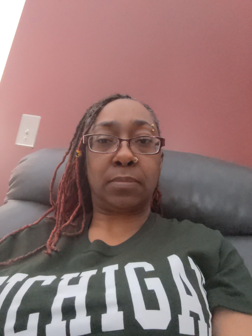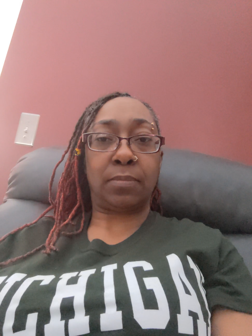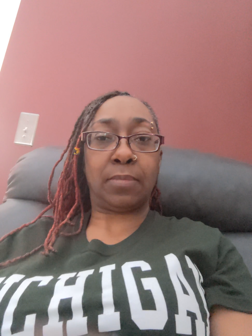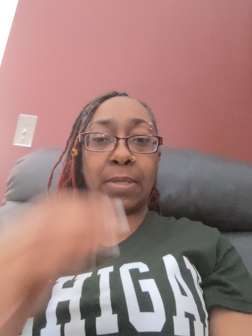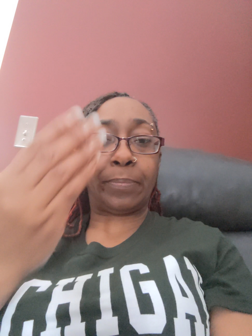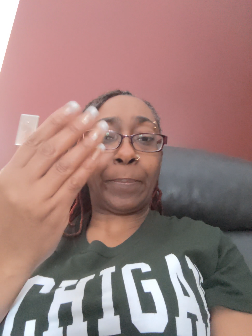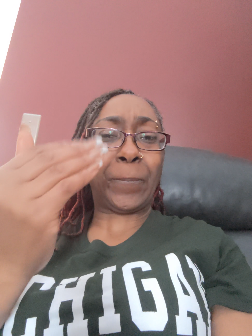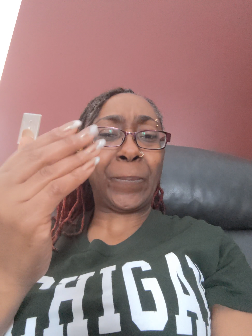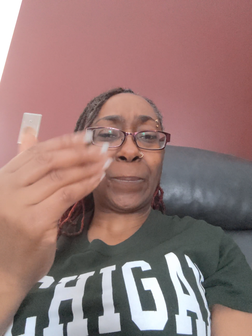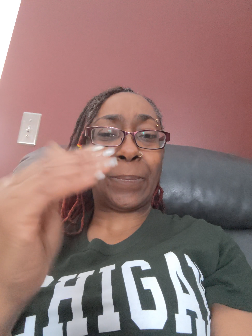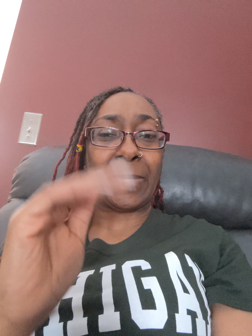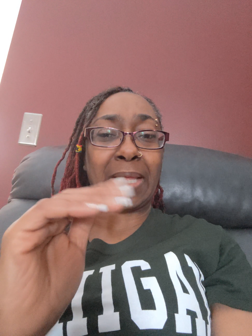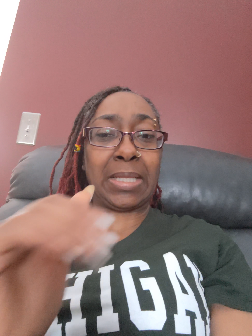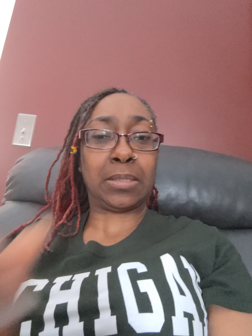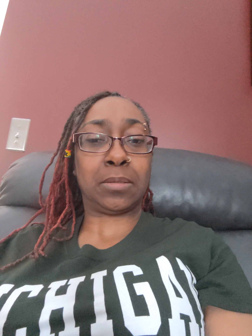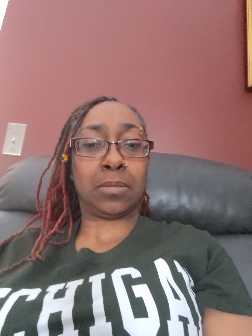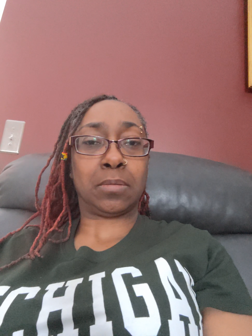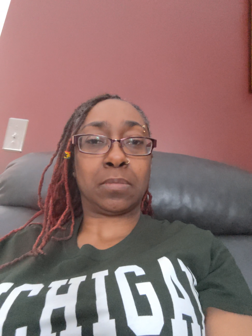mitten